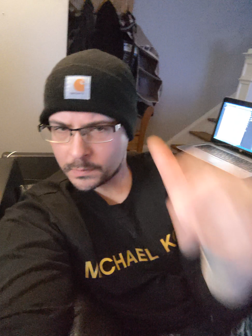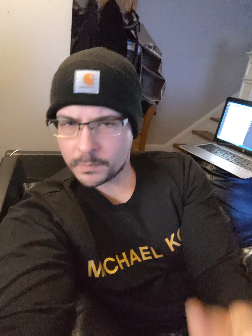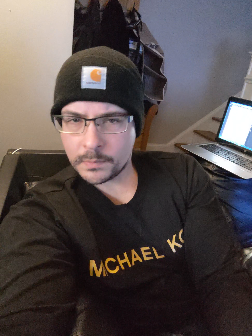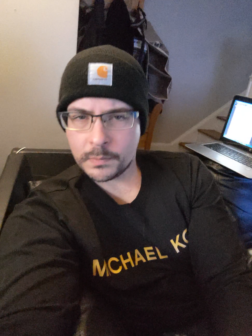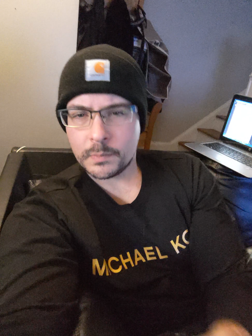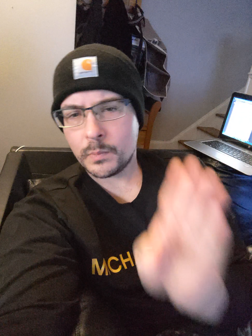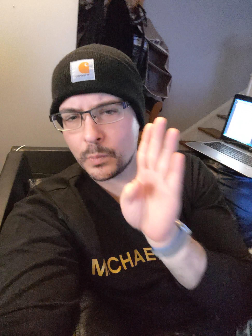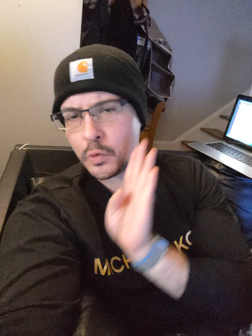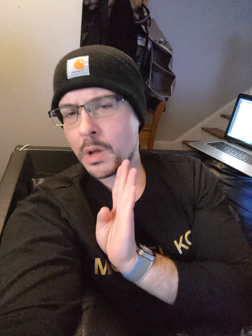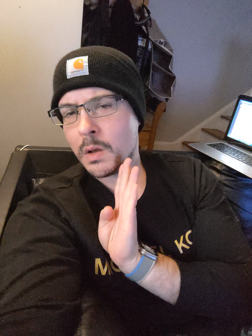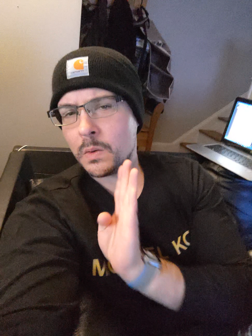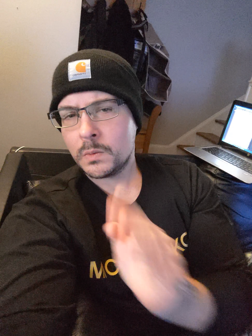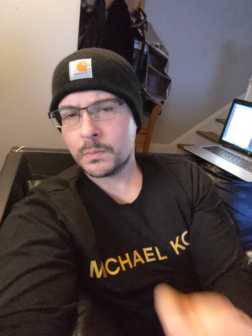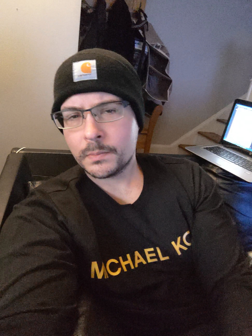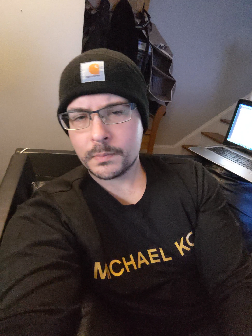brown